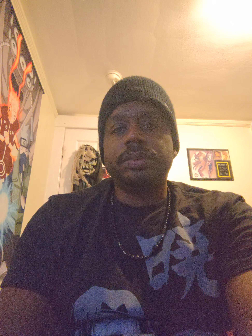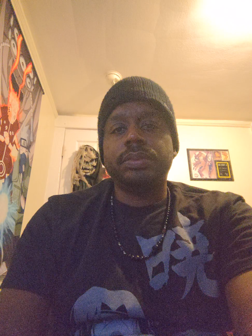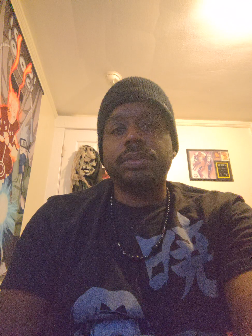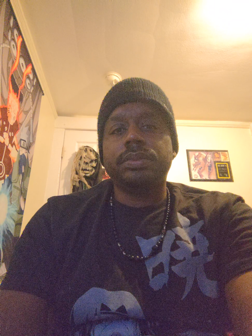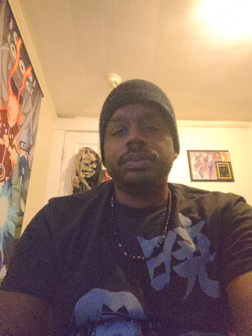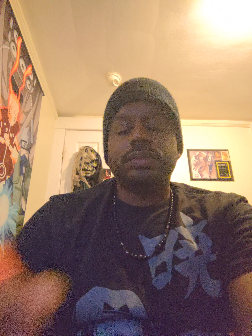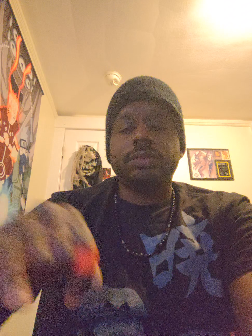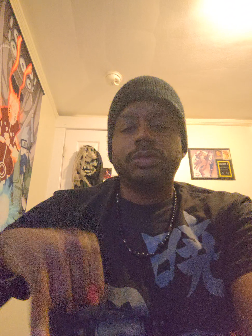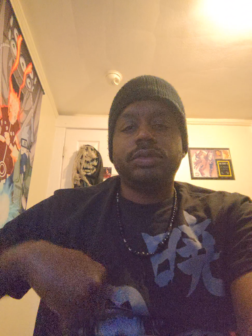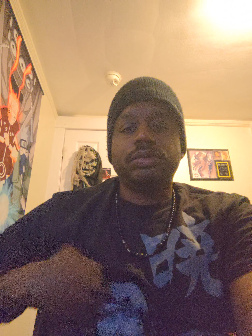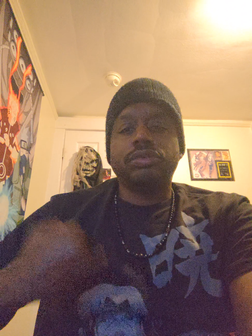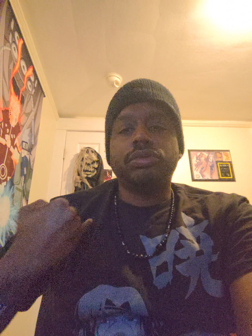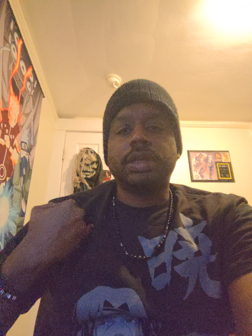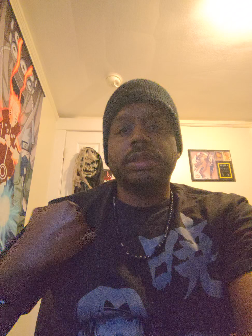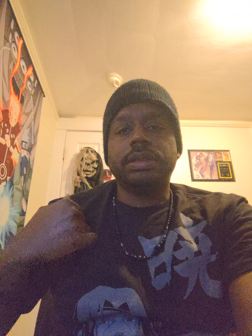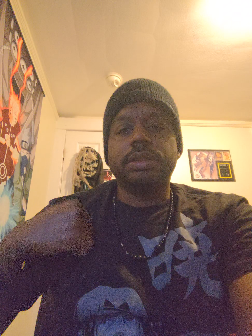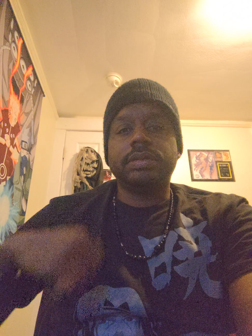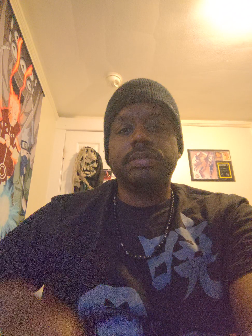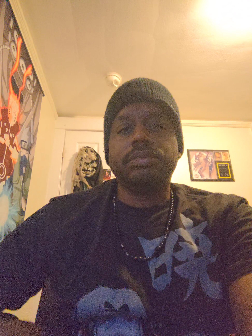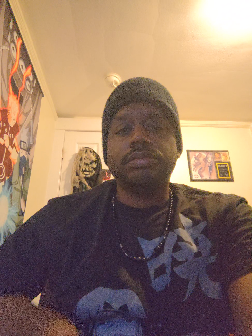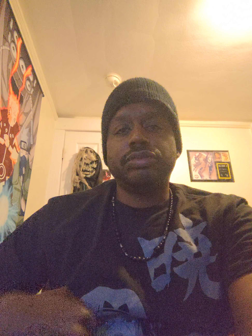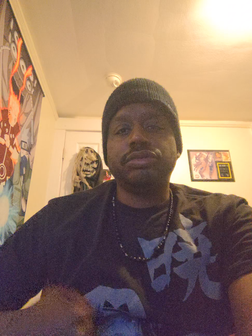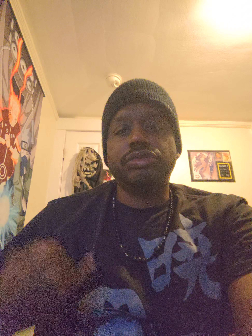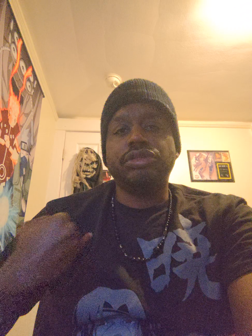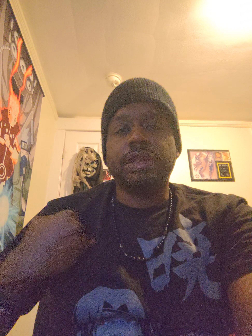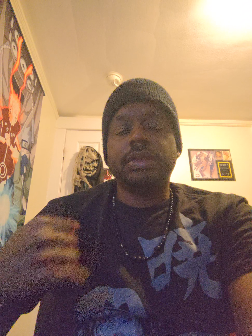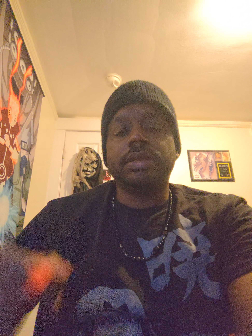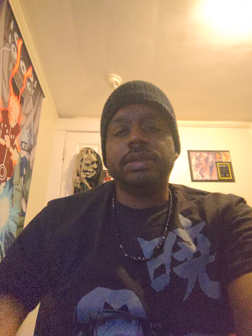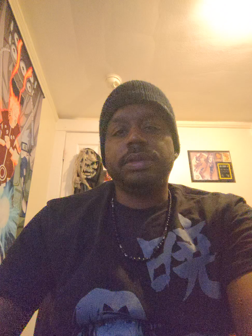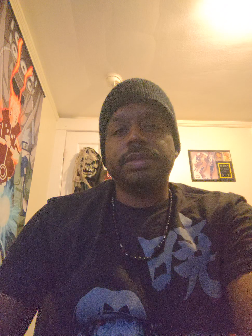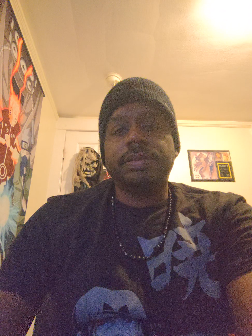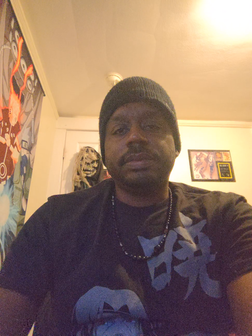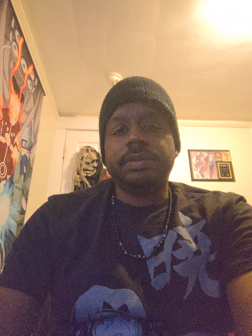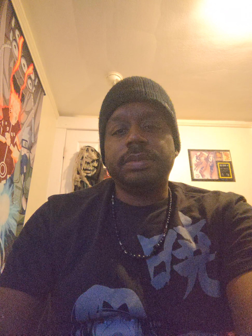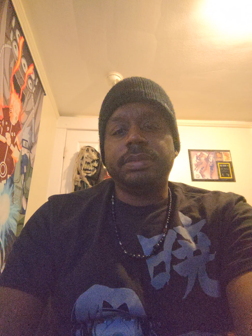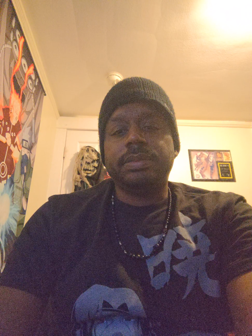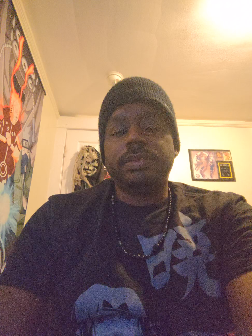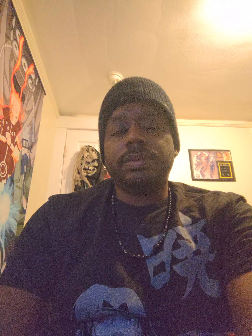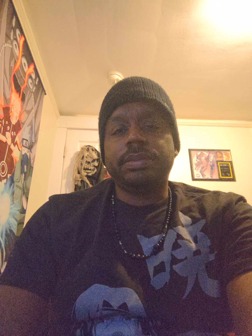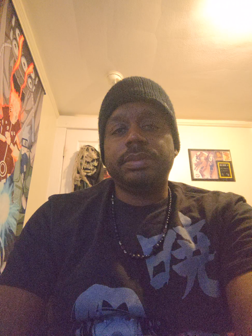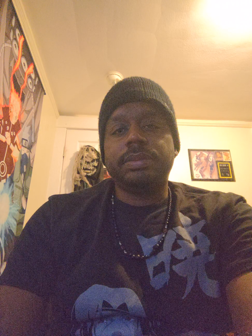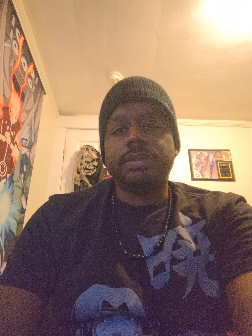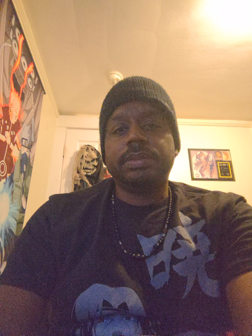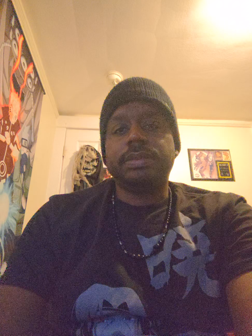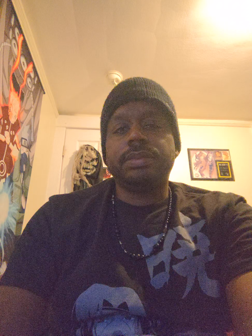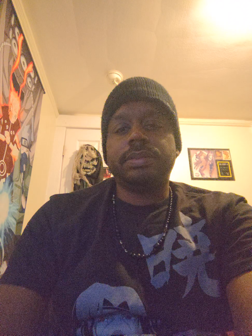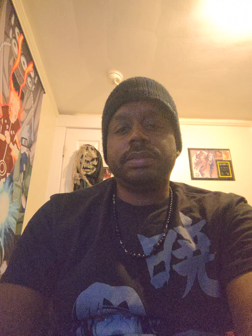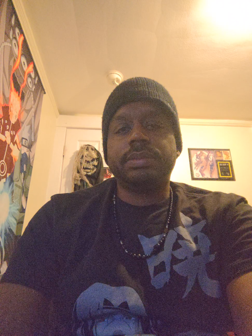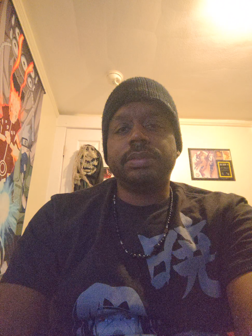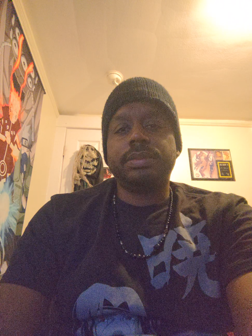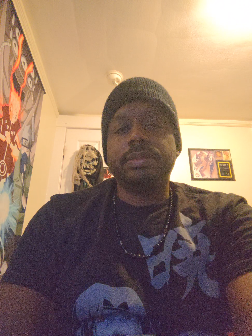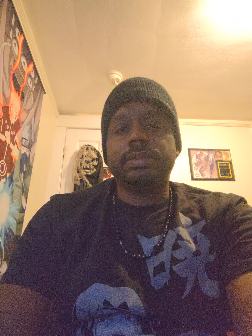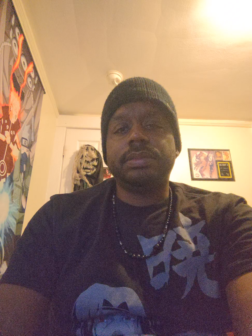jacket